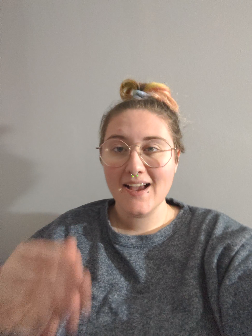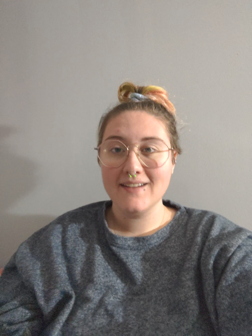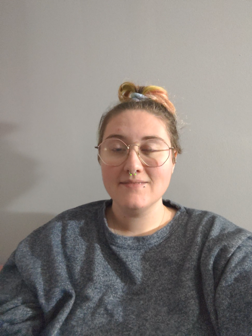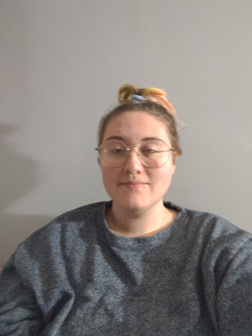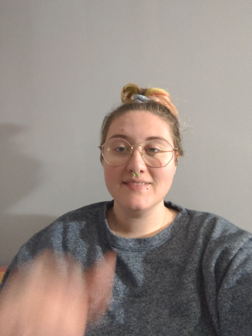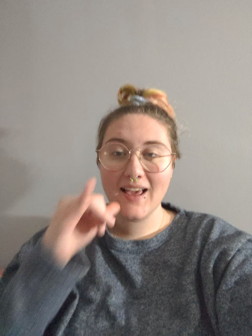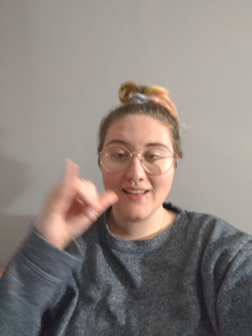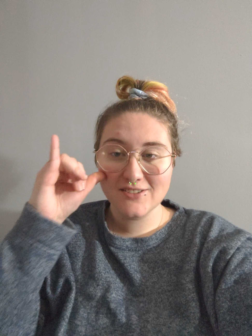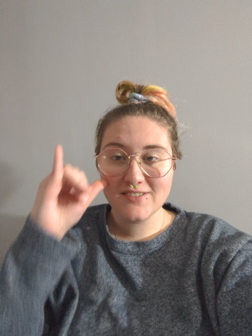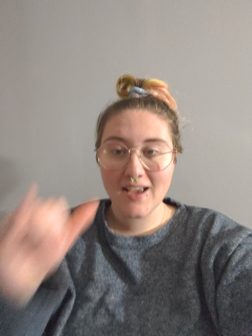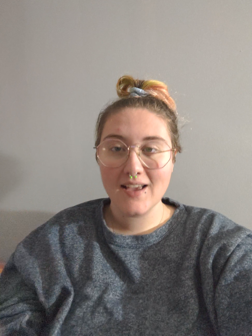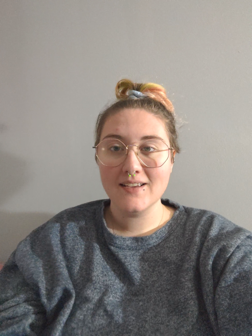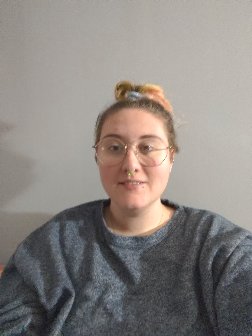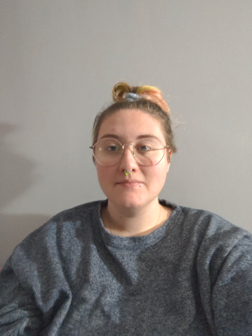yesterday